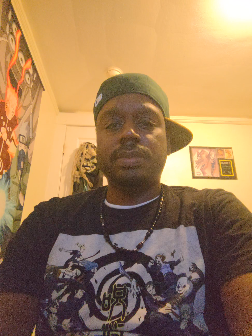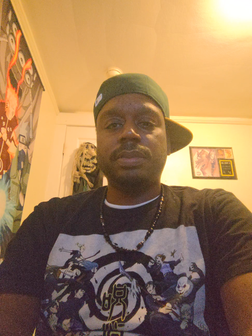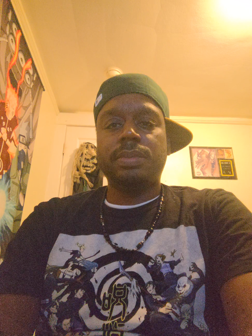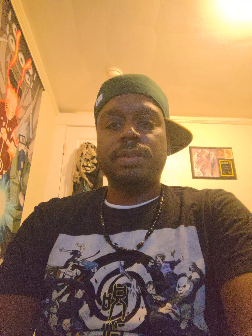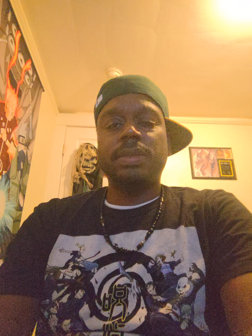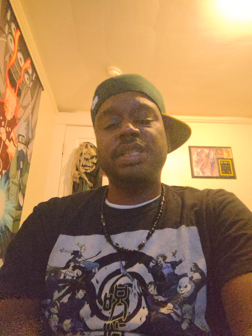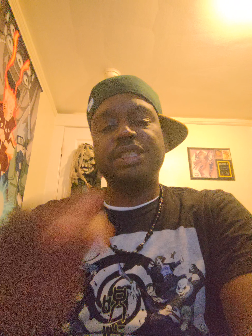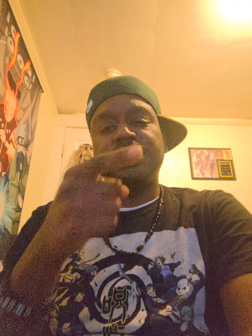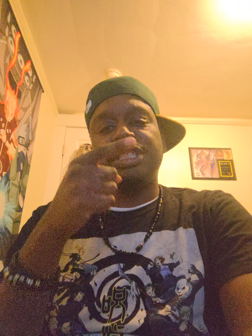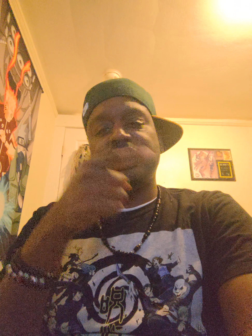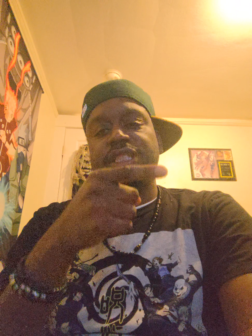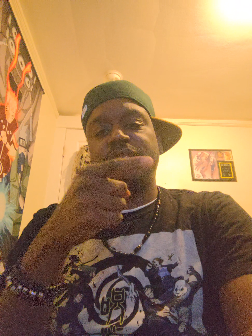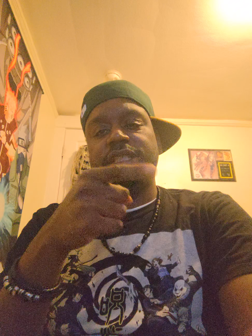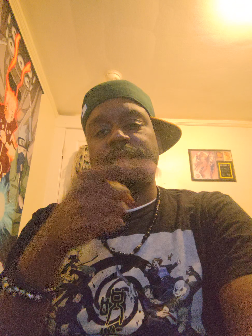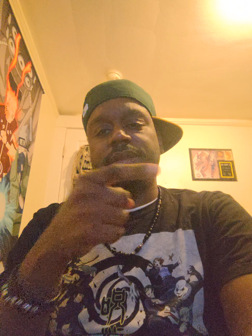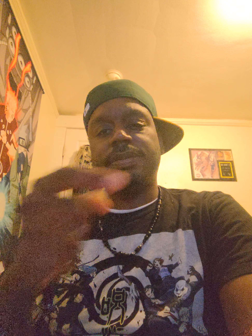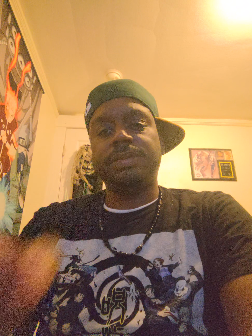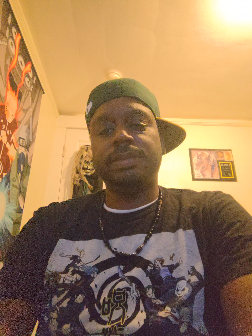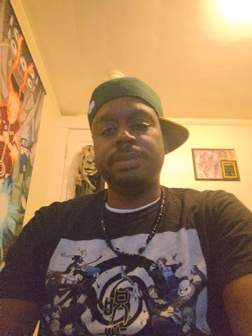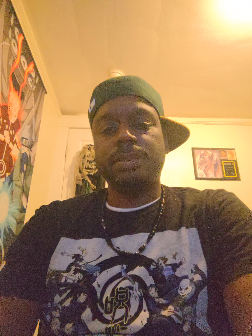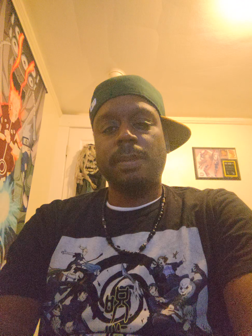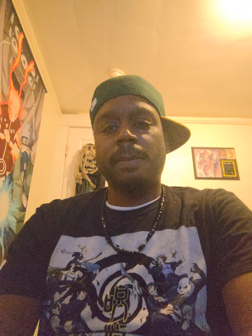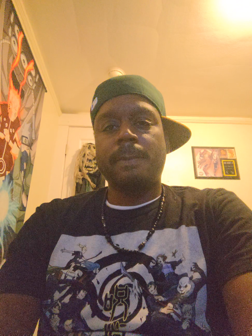he/she/it